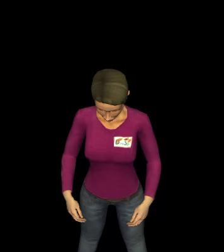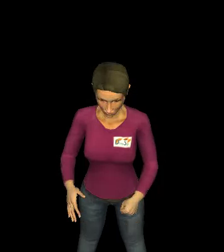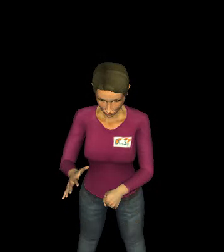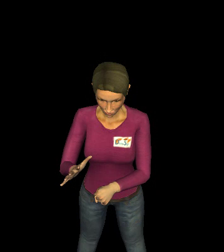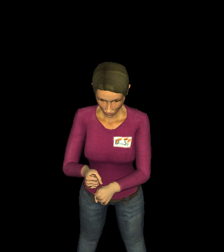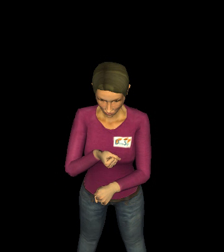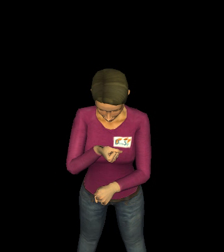يربح